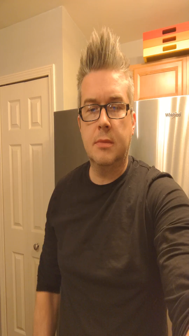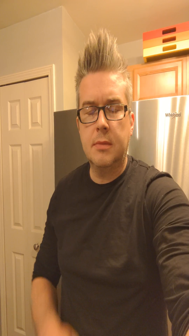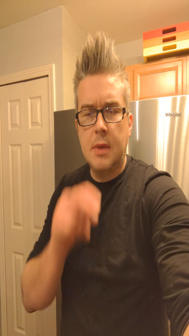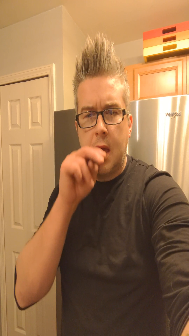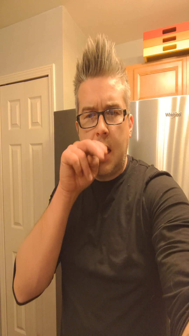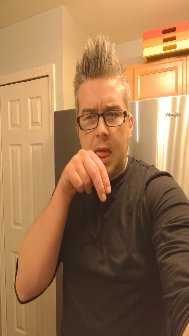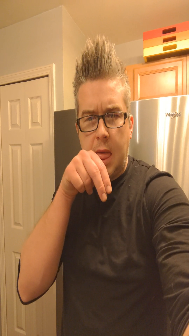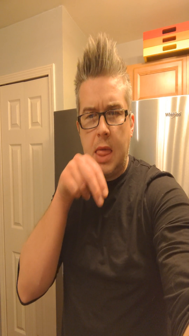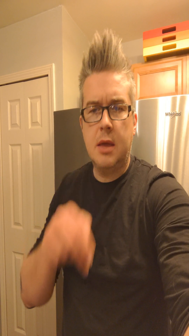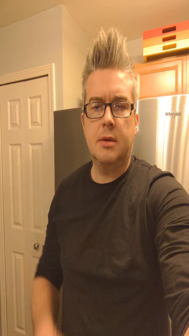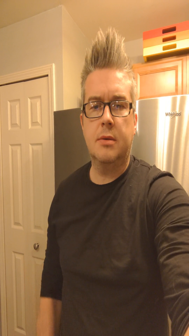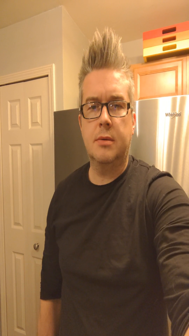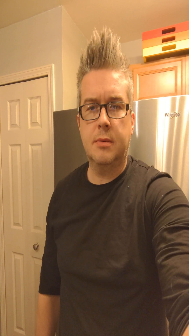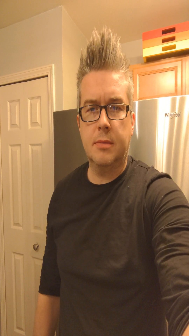tongue